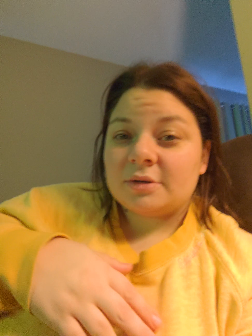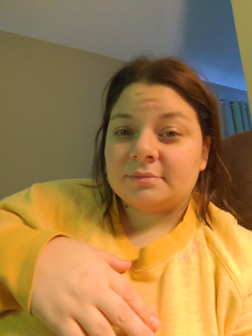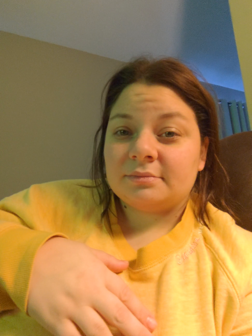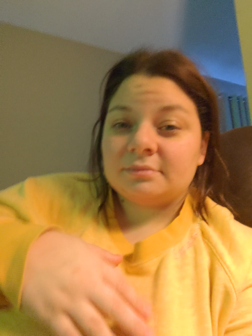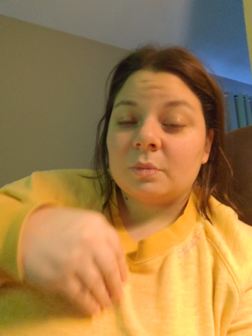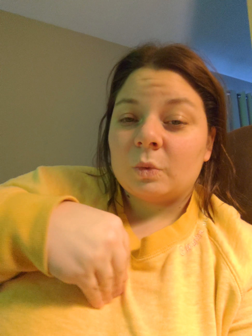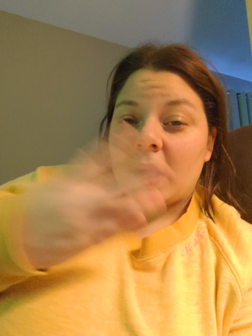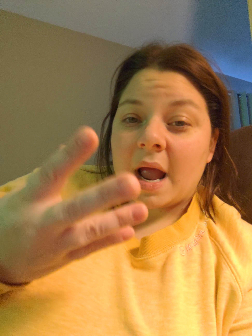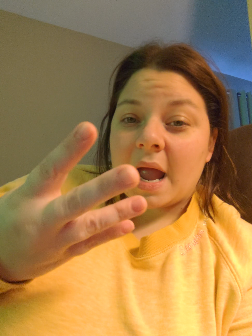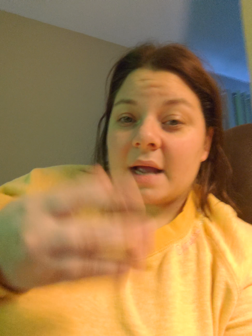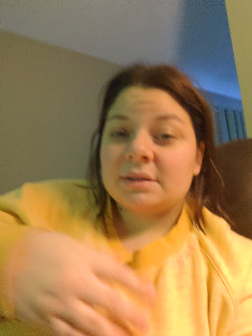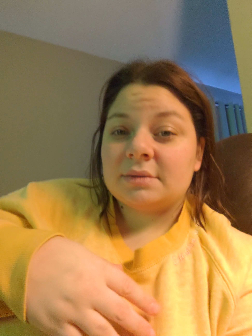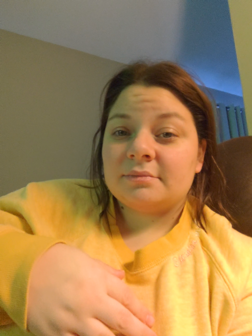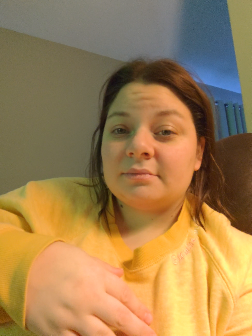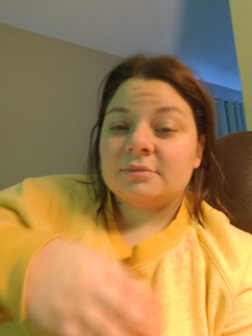white